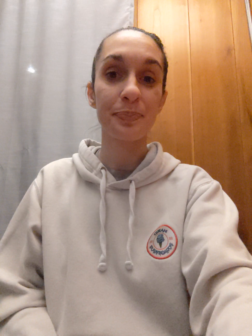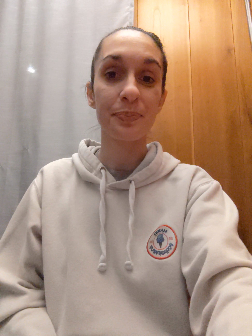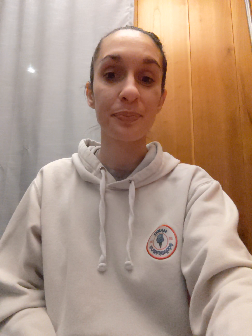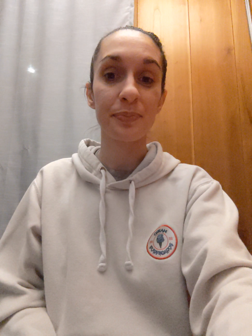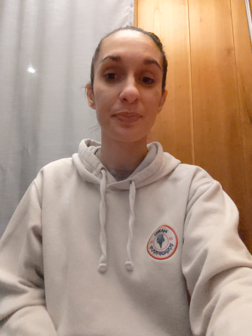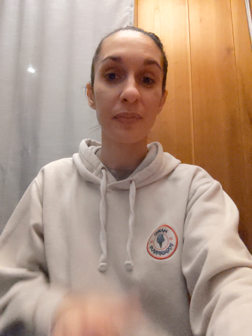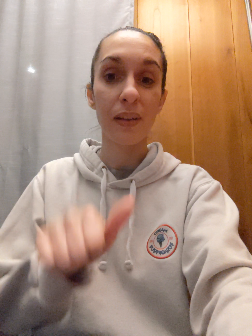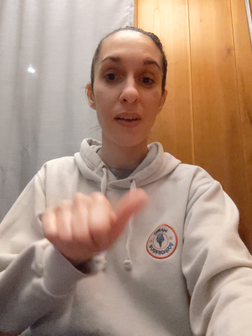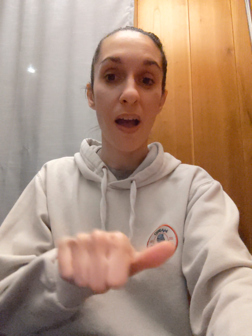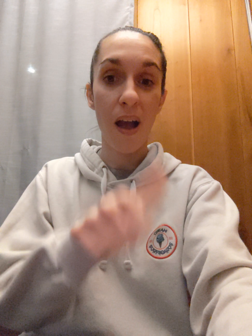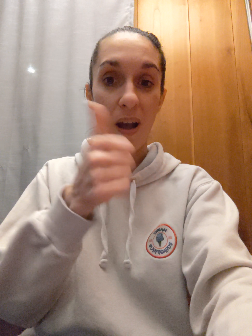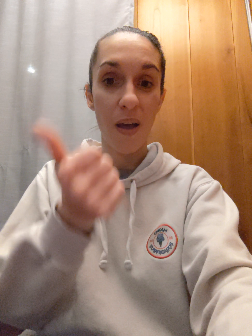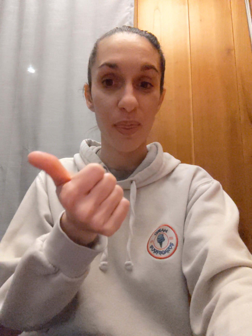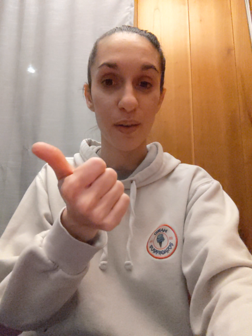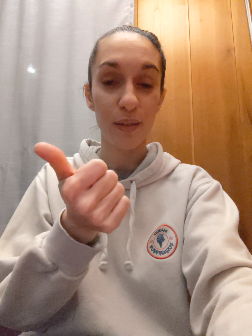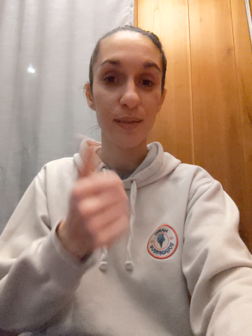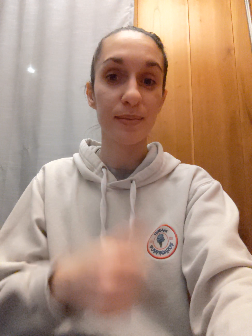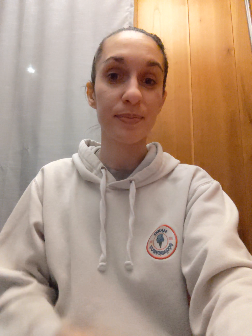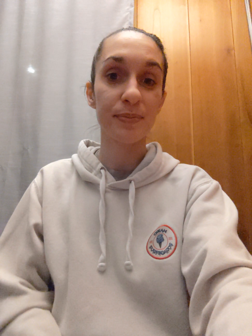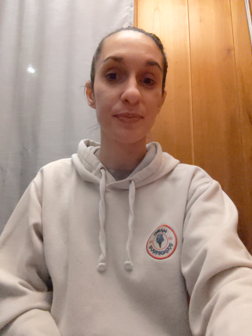another